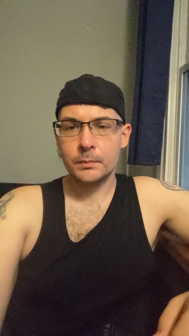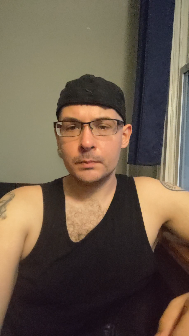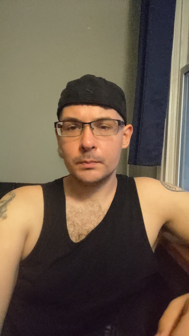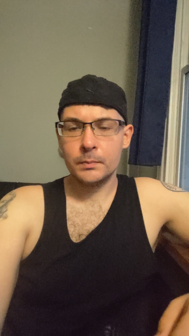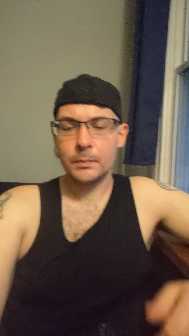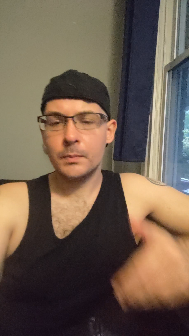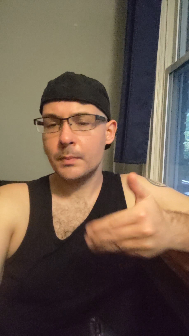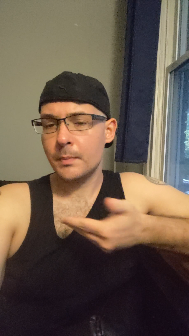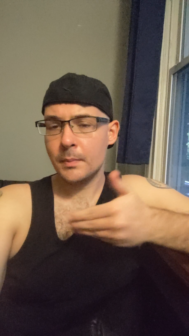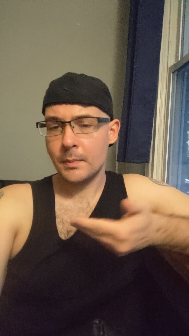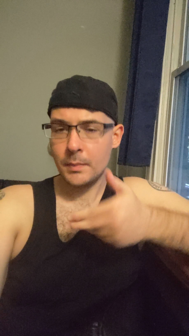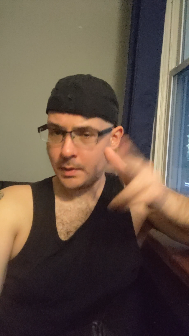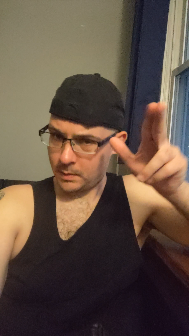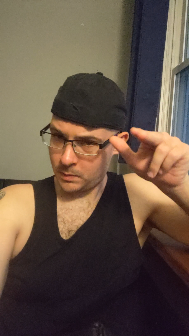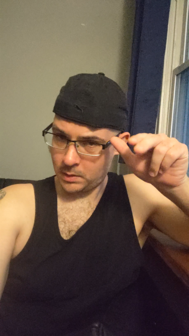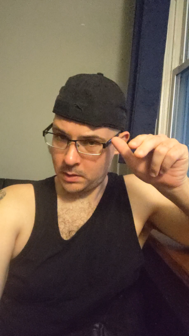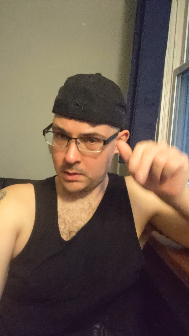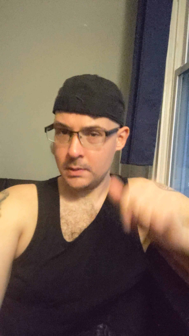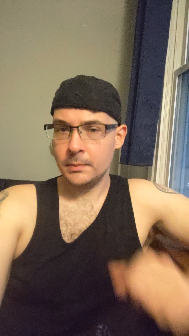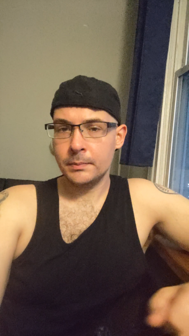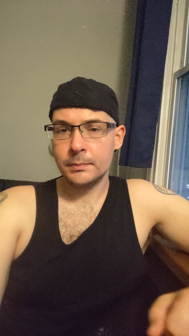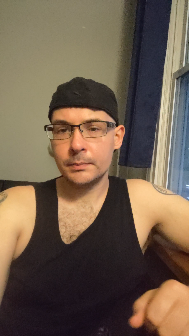pony